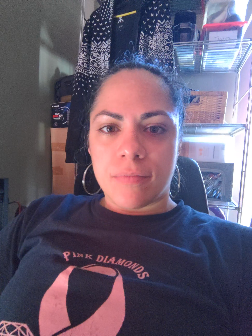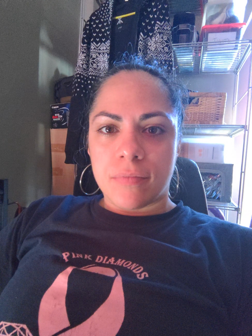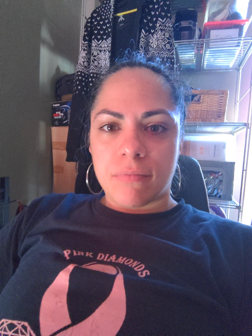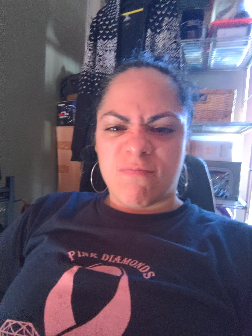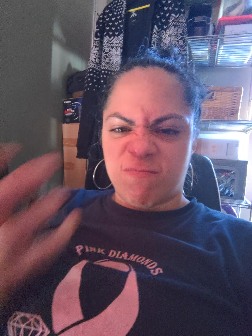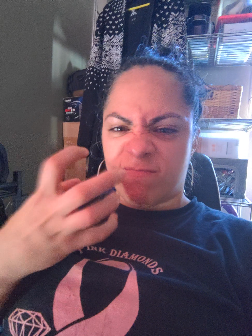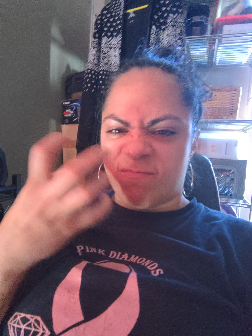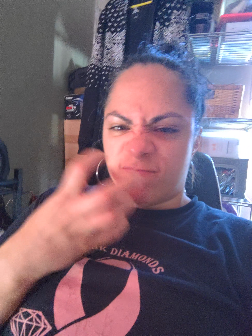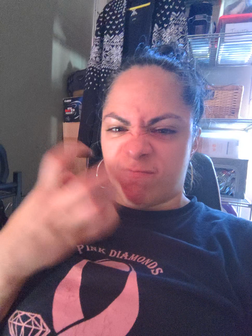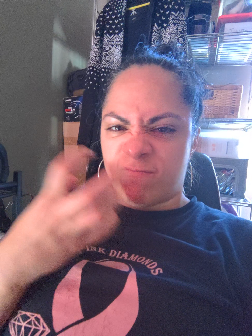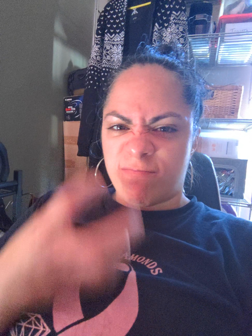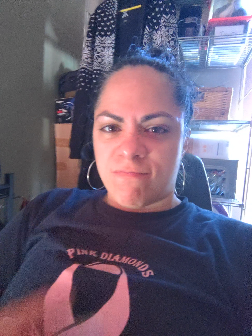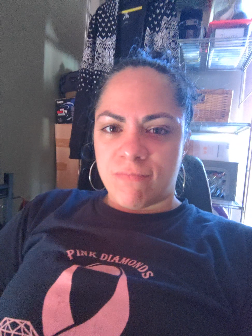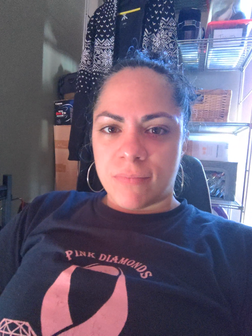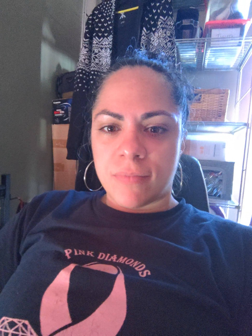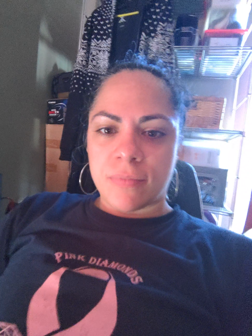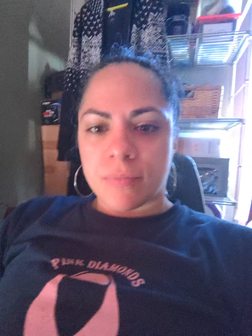yucky